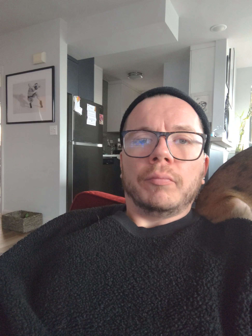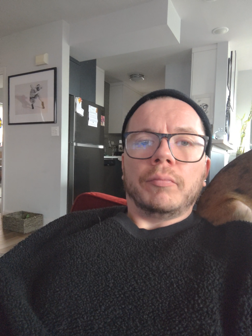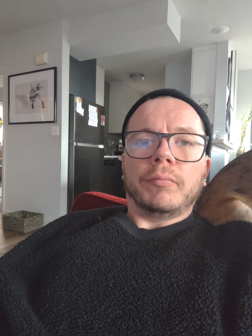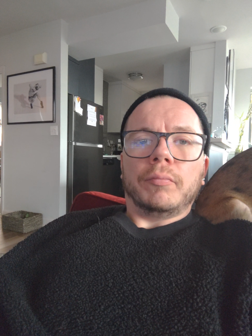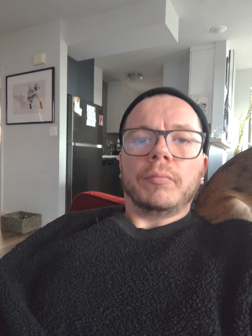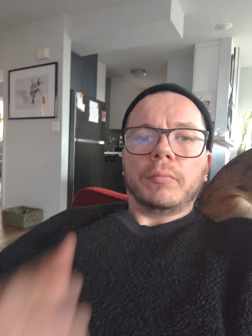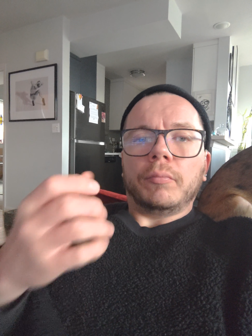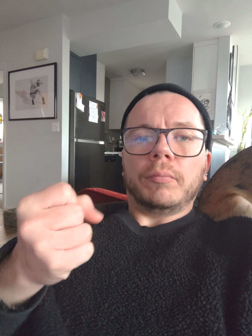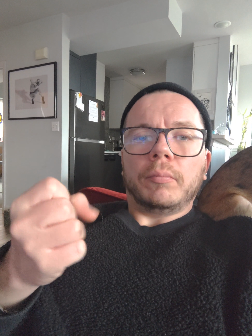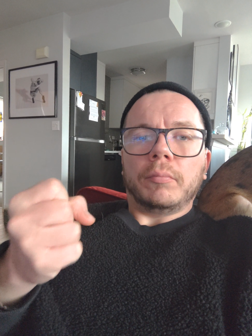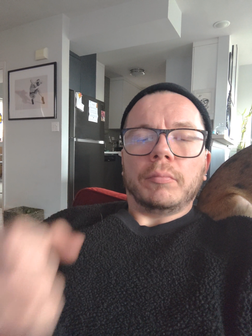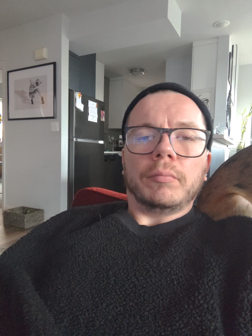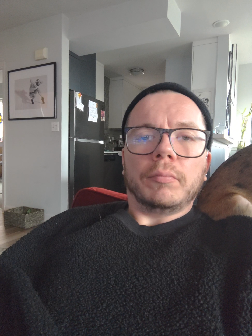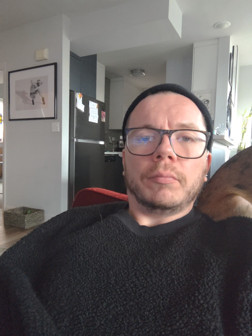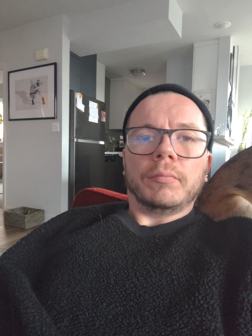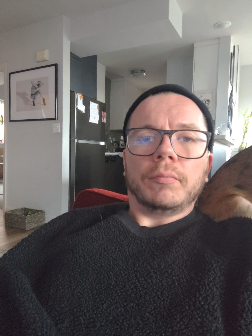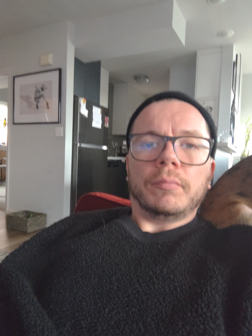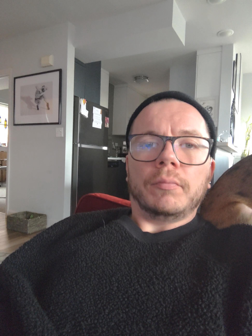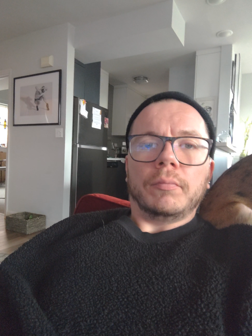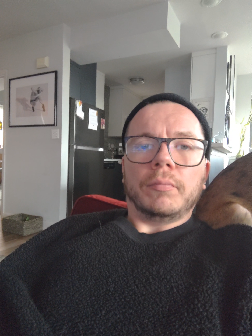milk